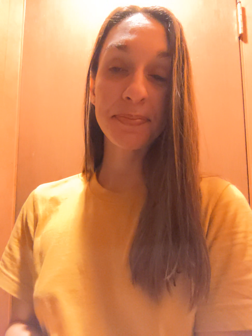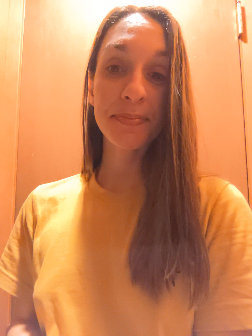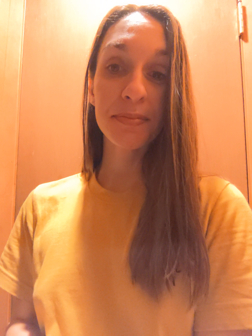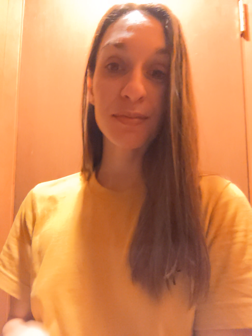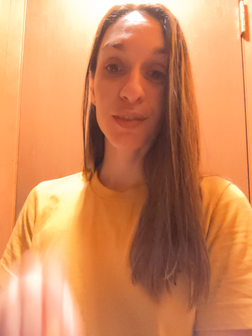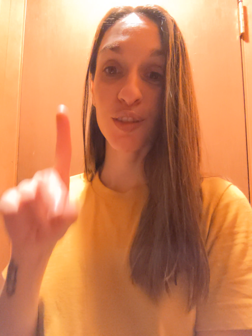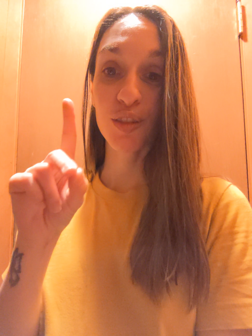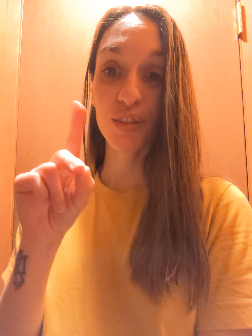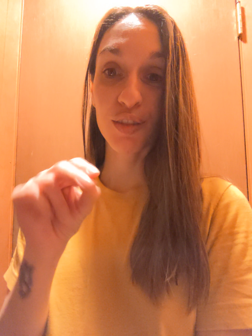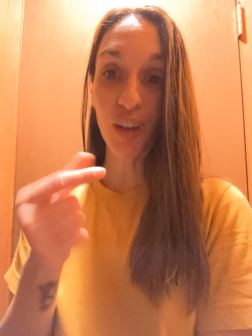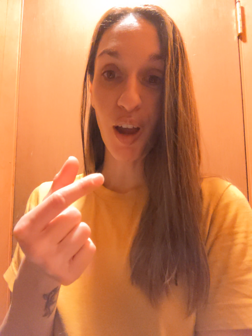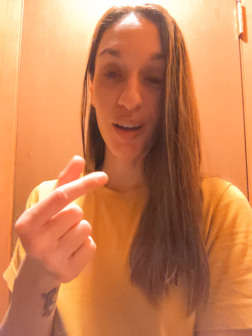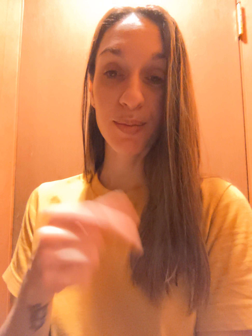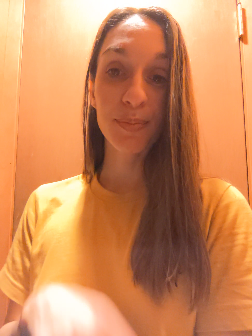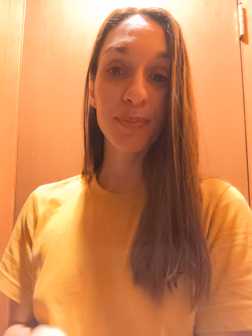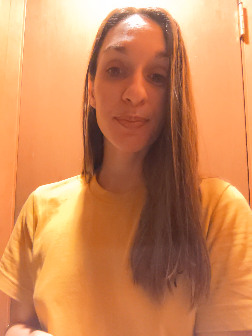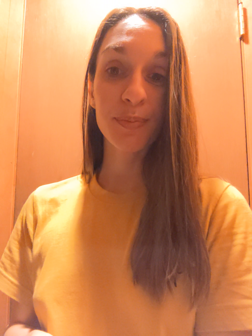dog